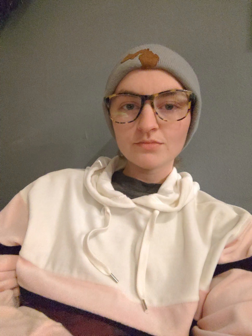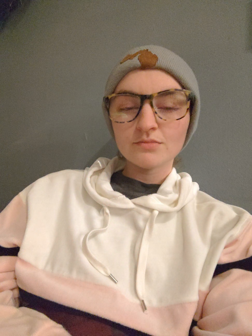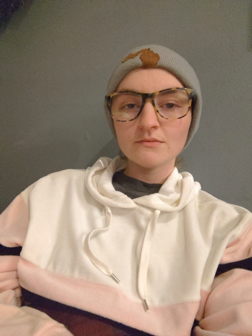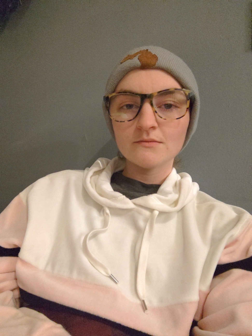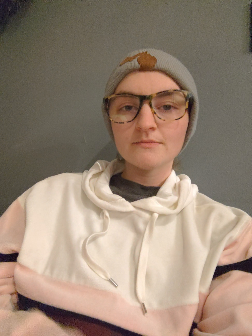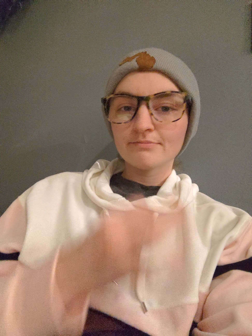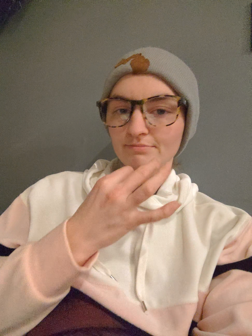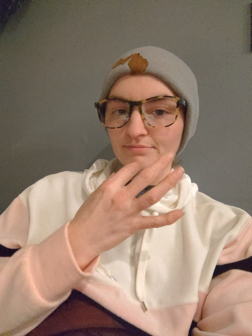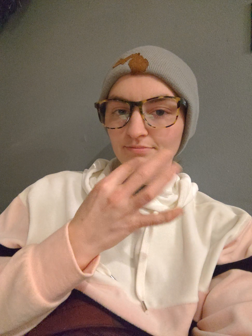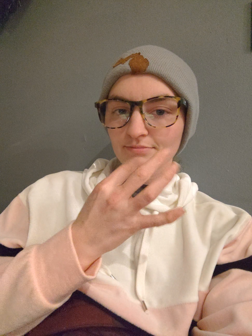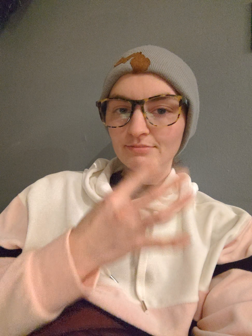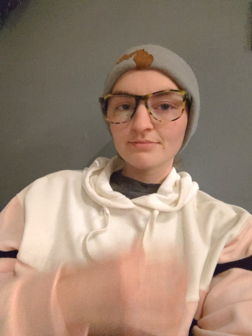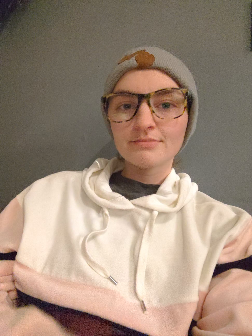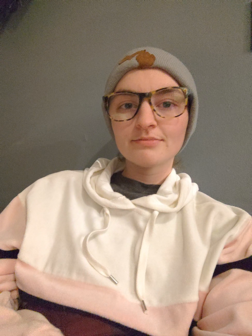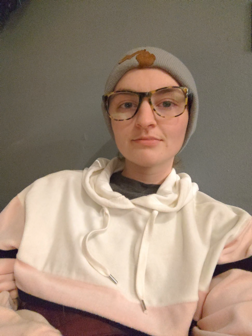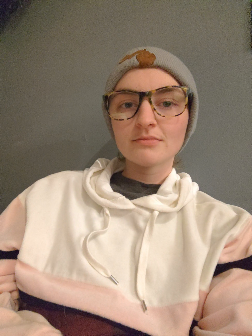snack